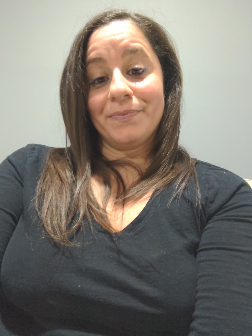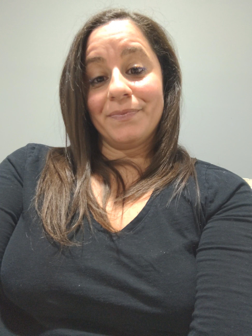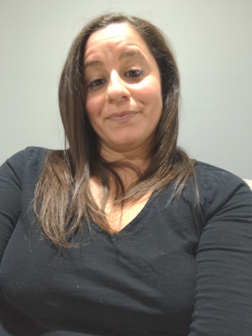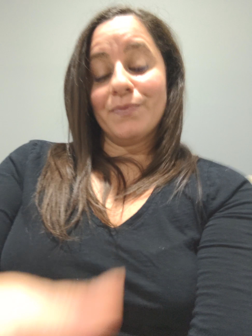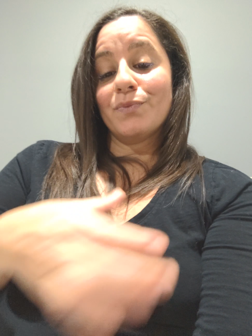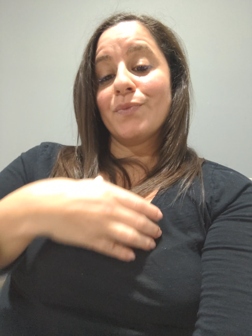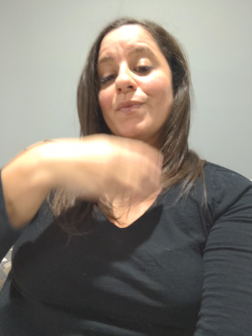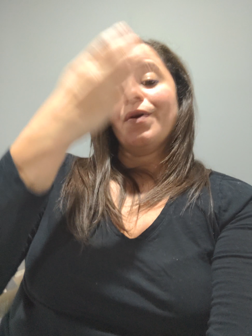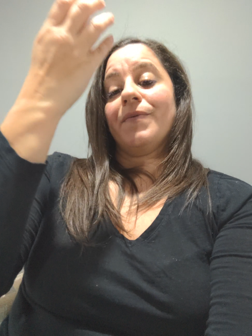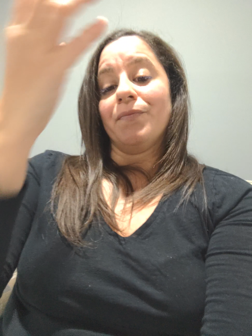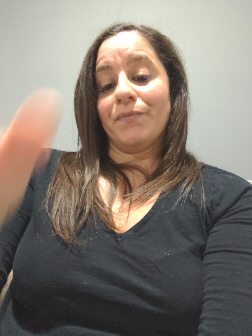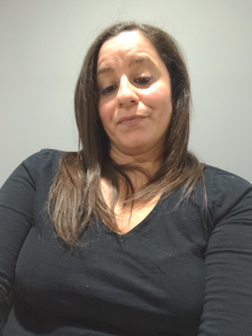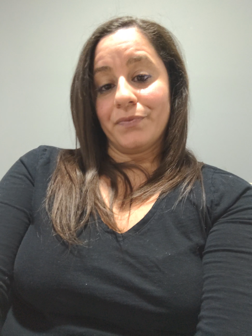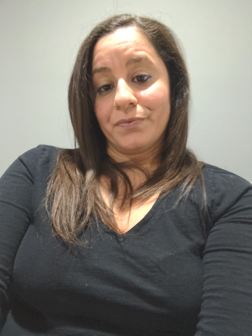giraffe